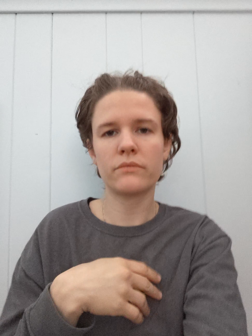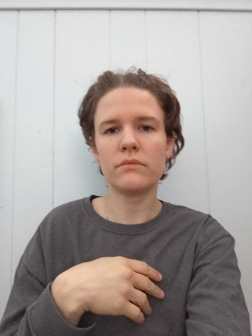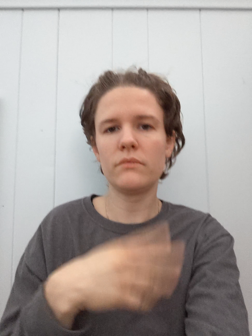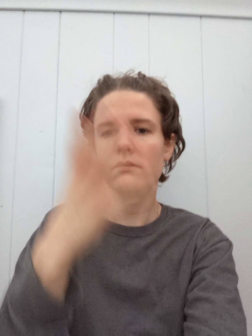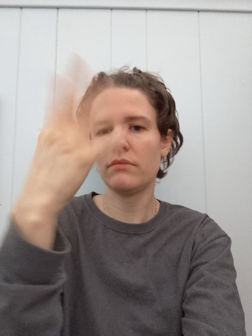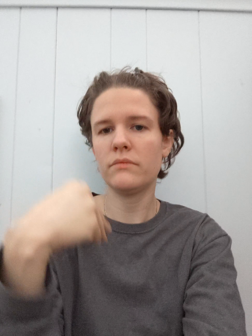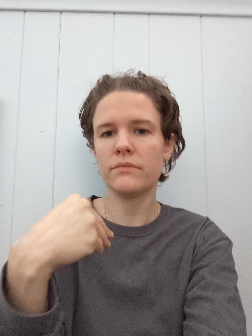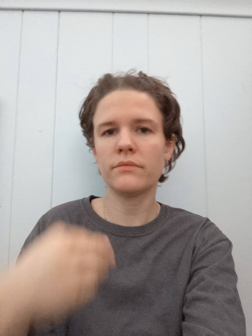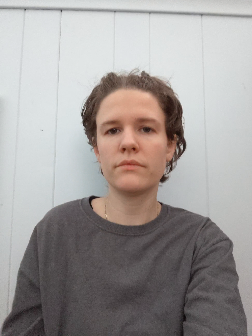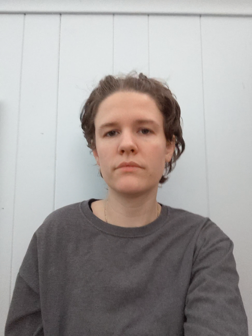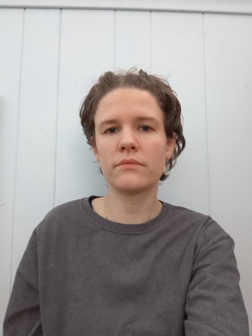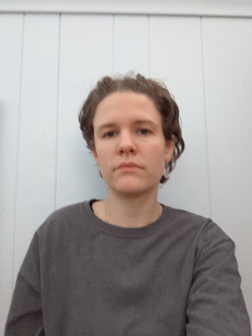nap